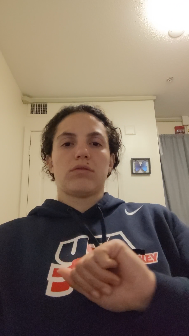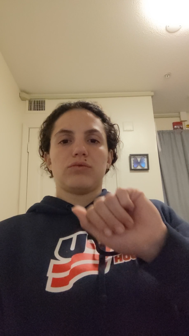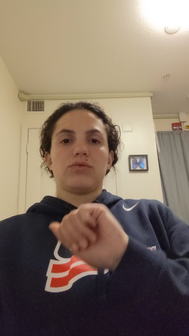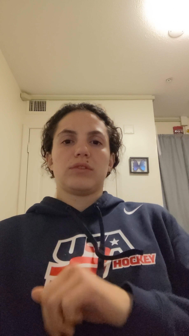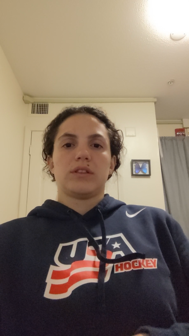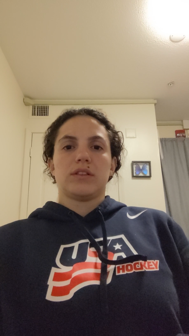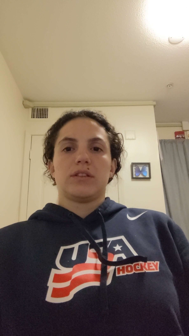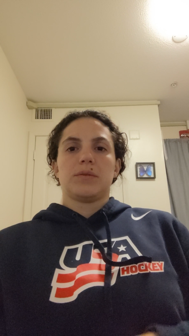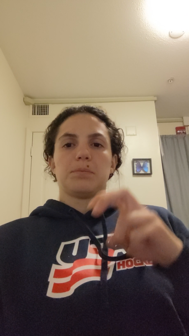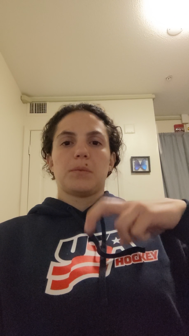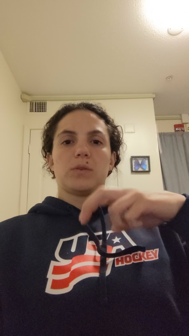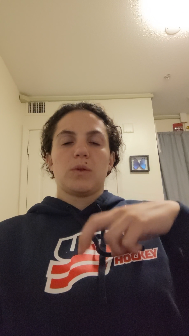potato